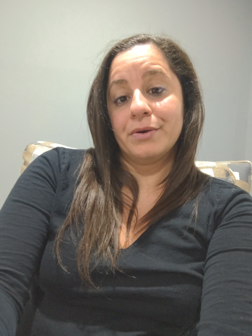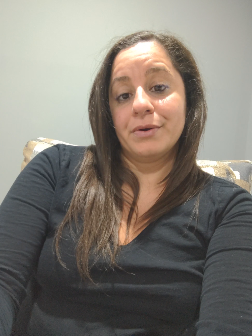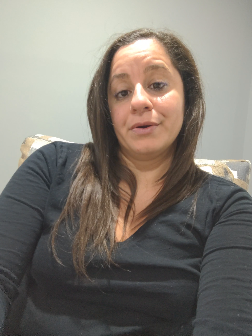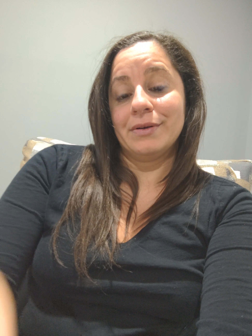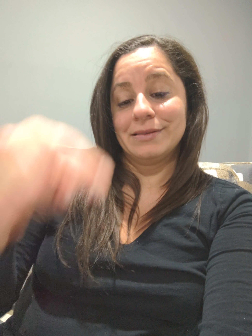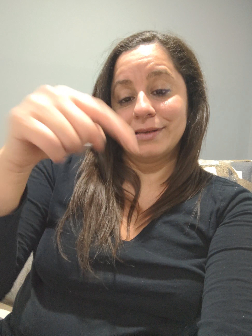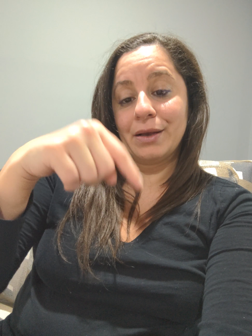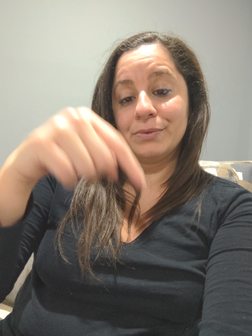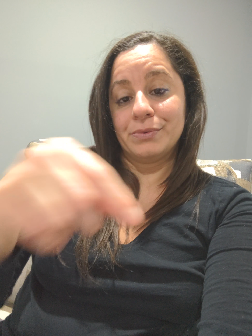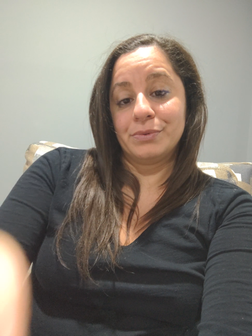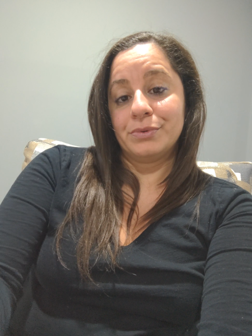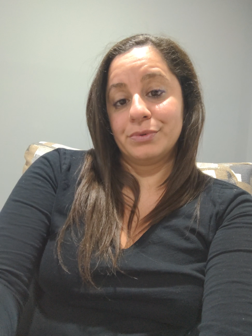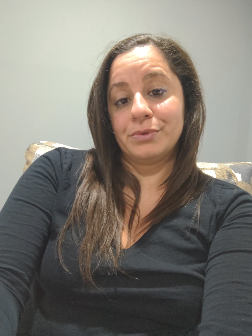down